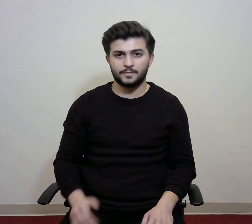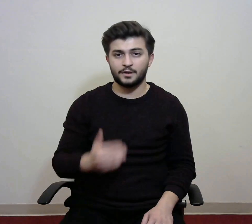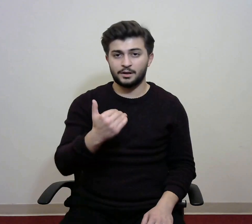siz